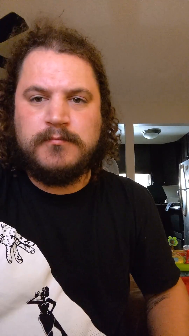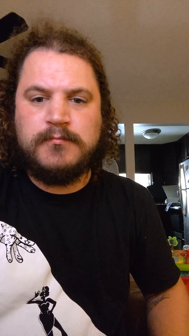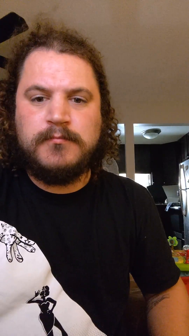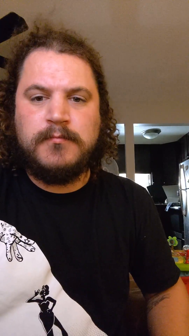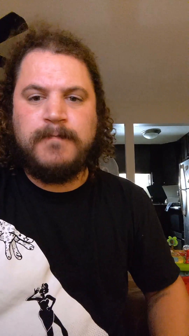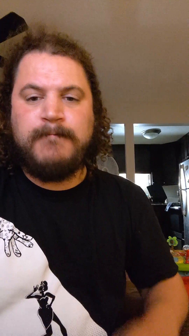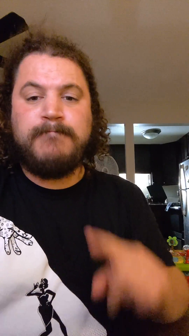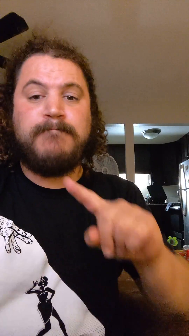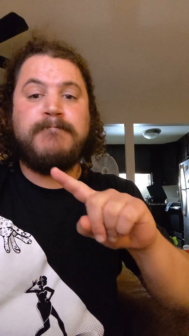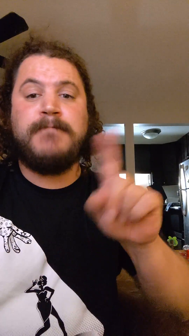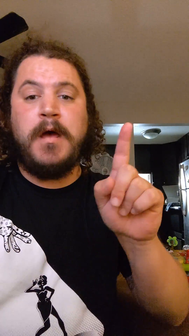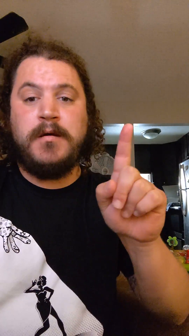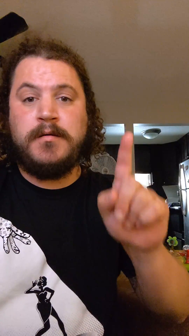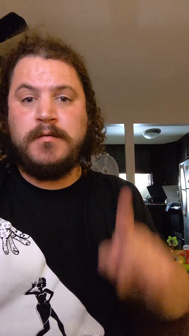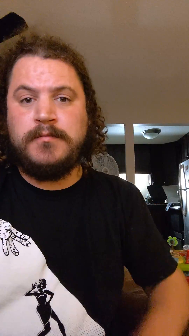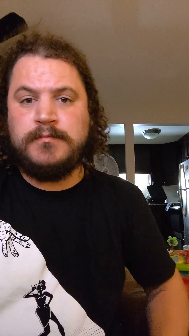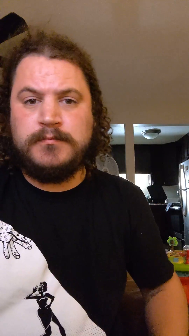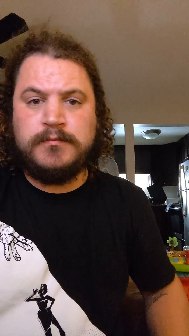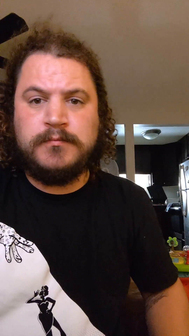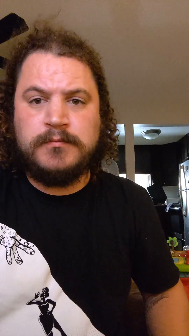but